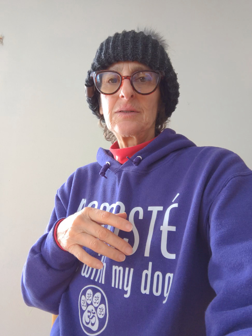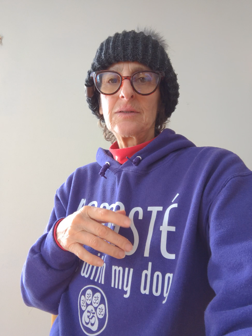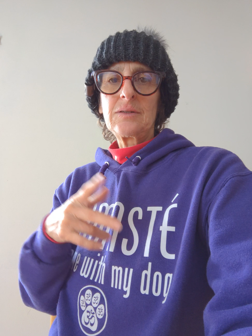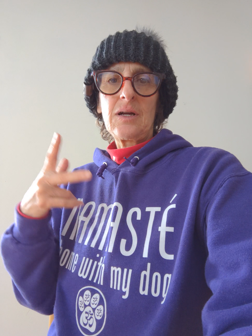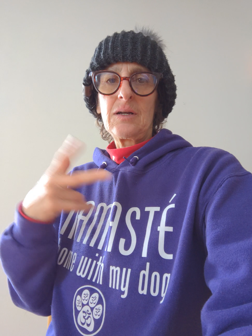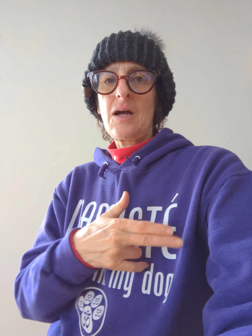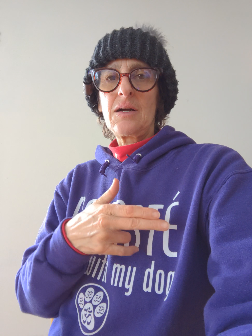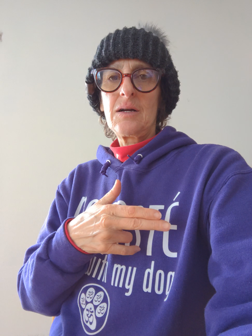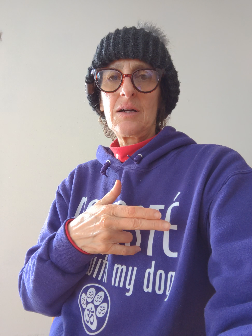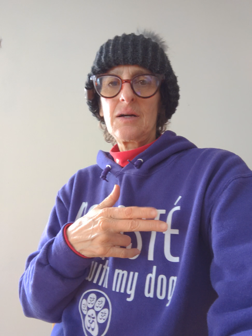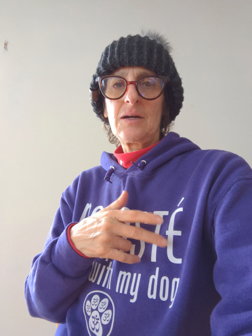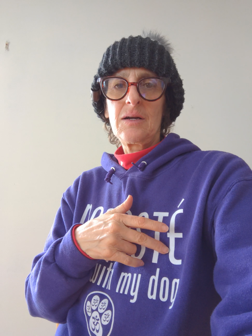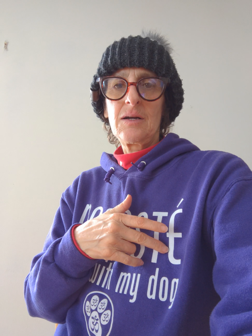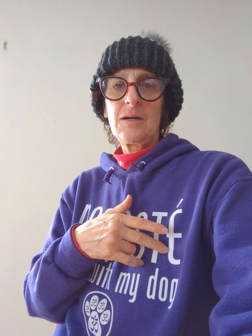cut